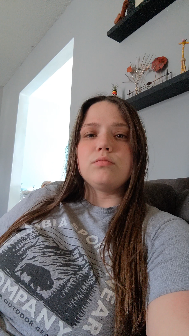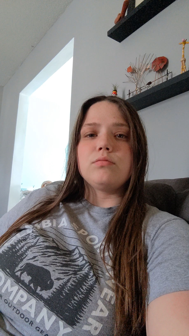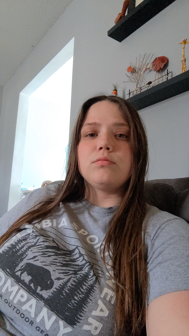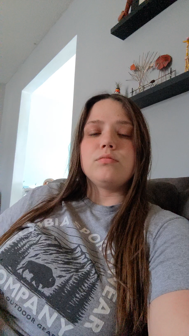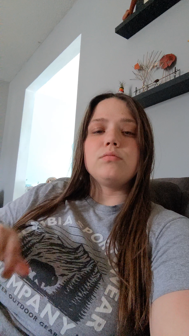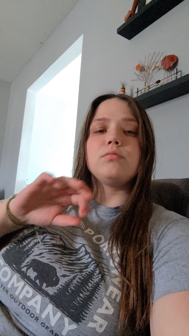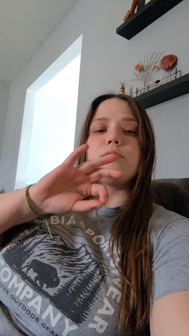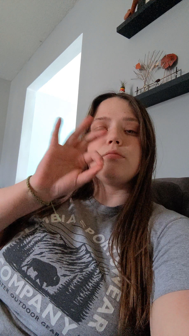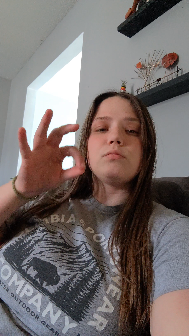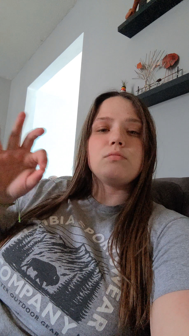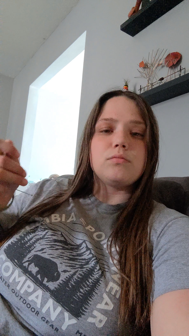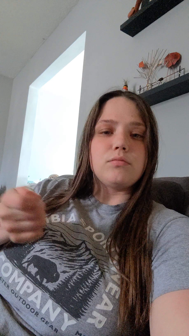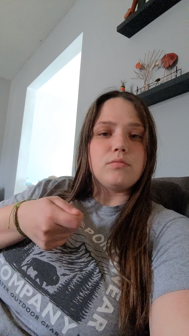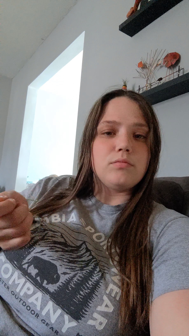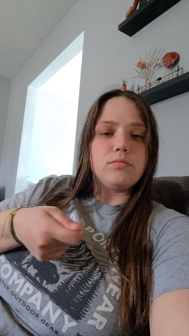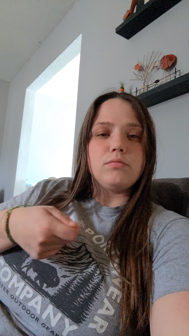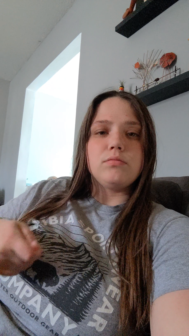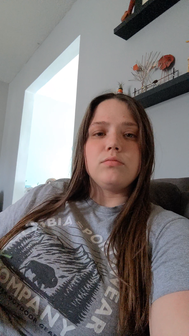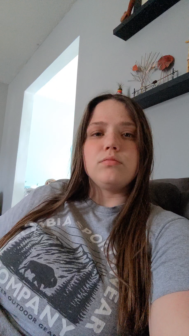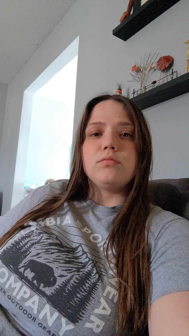hose